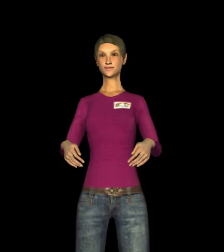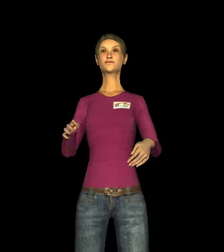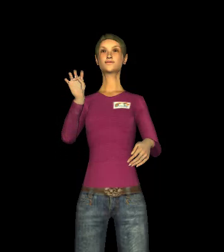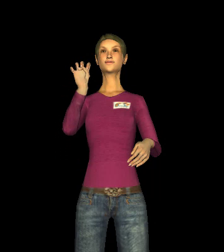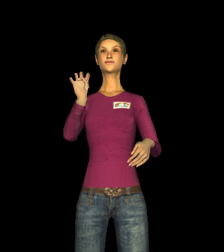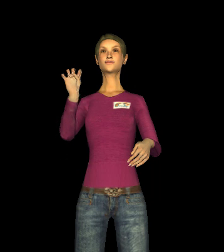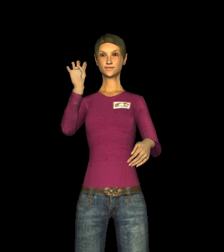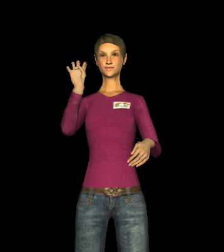أوروبا